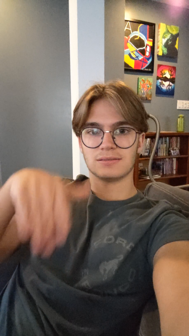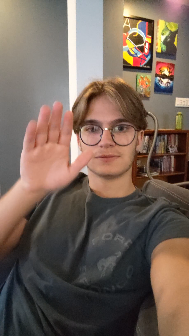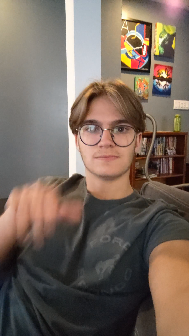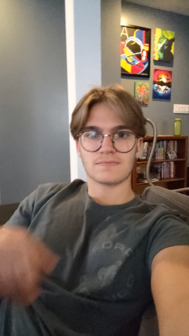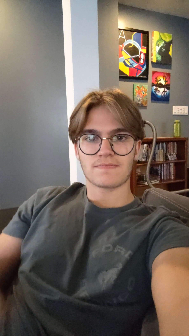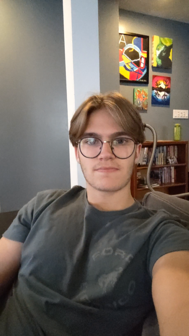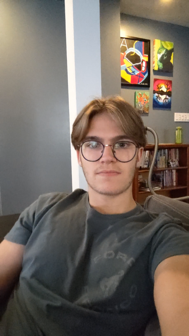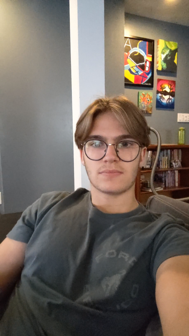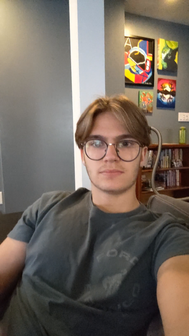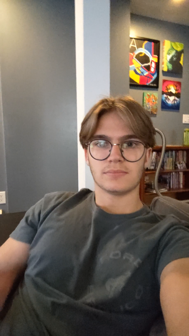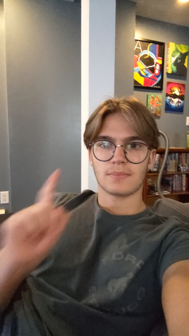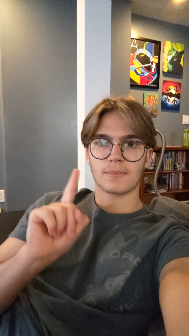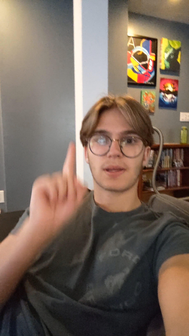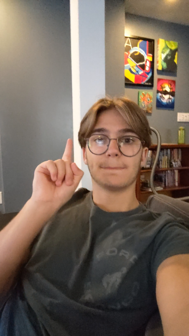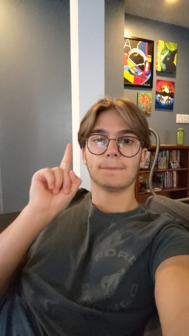bump